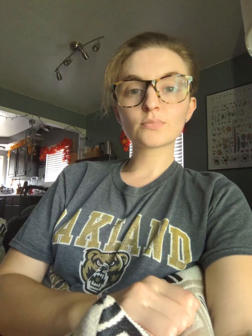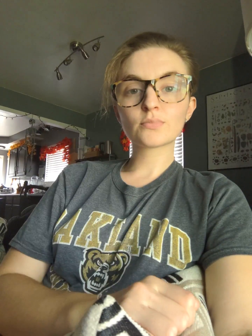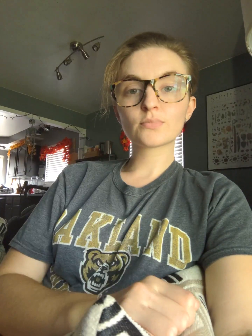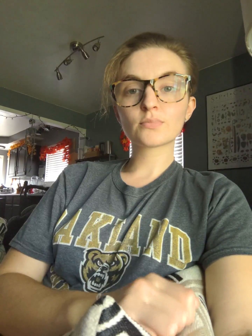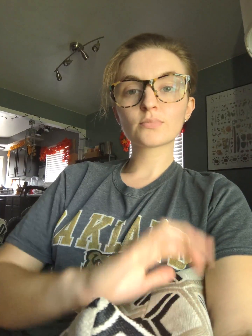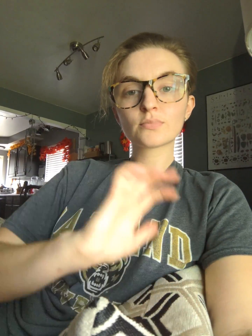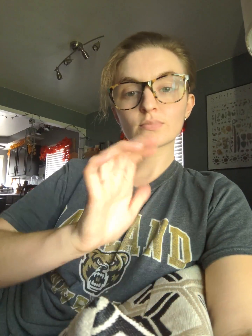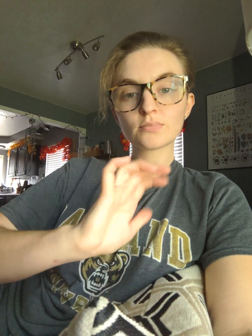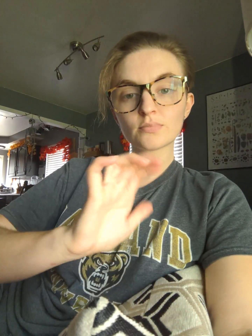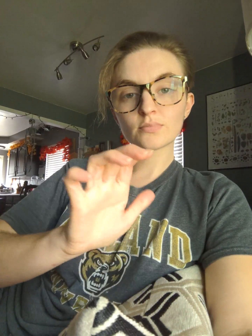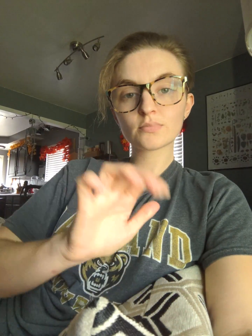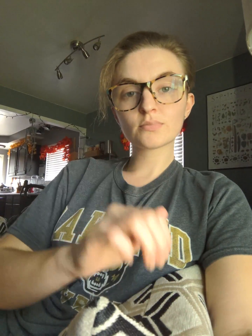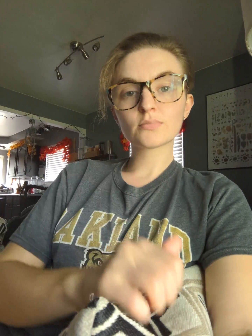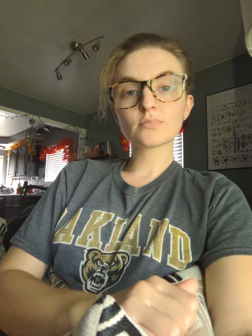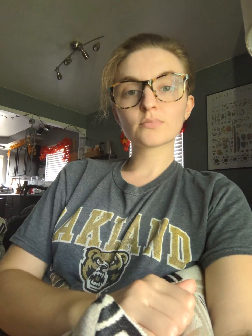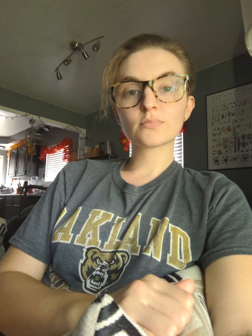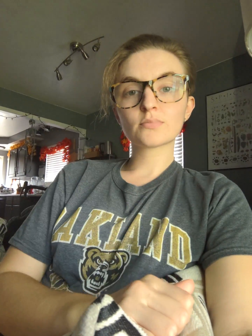cheese